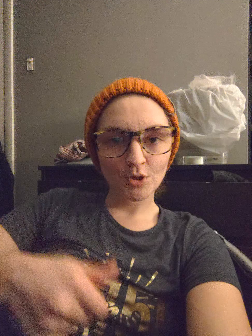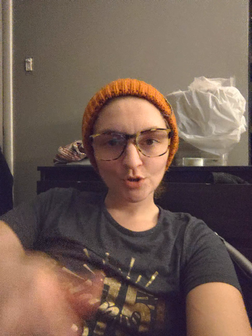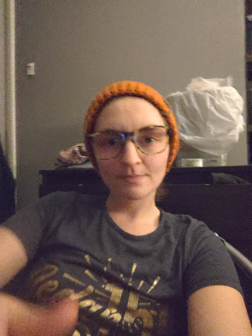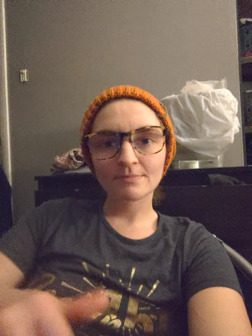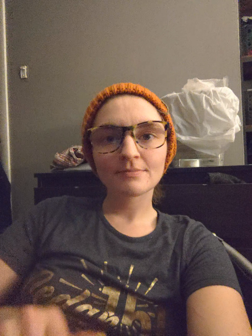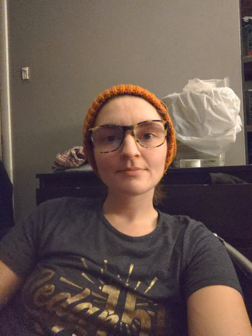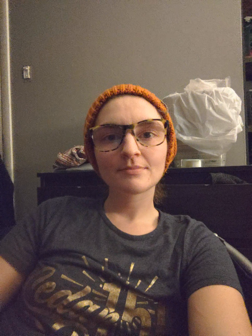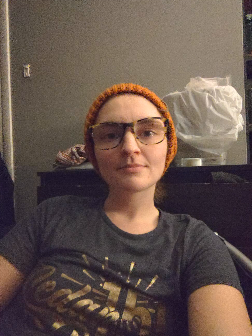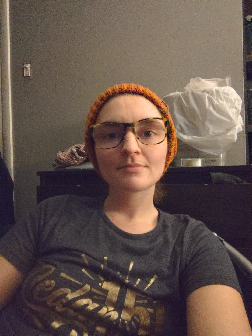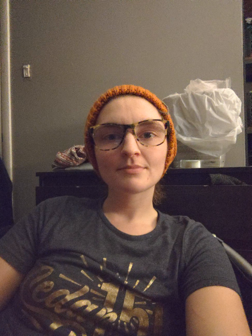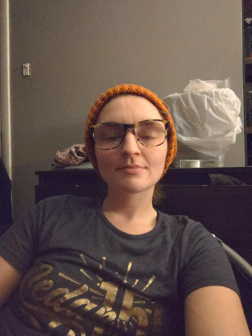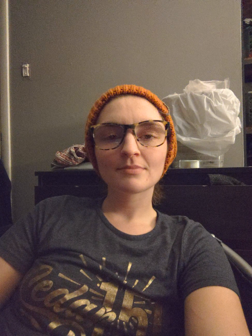puzzle